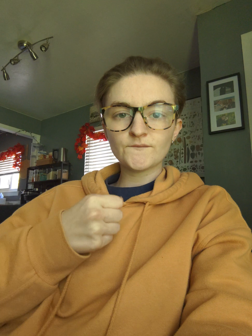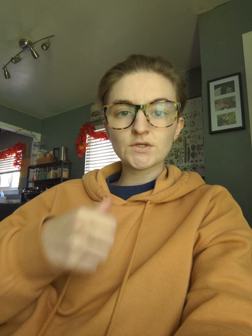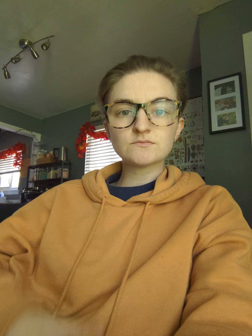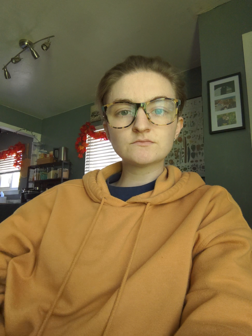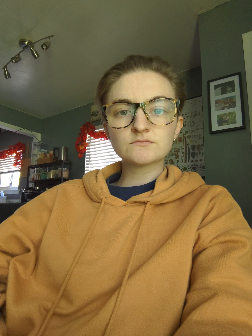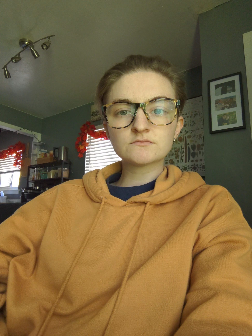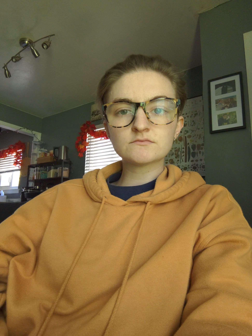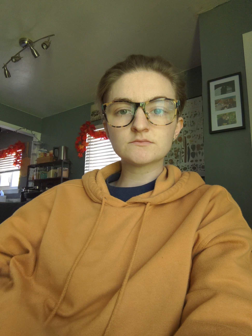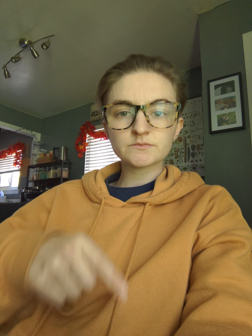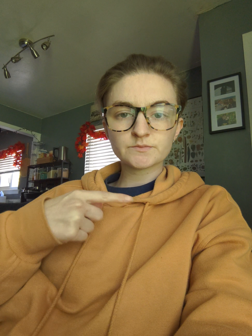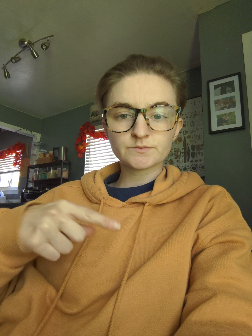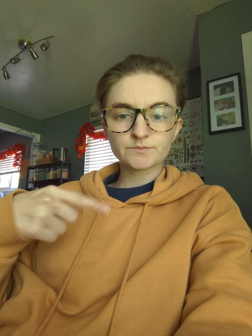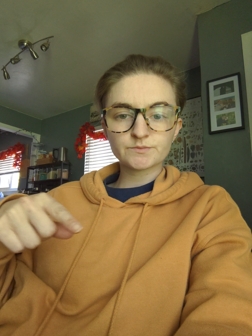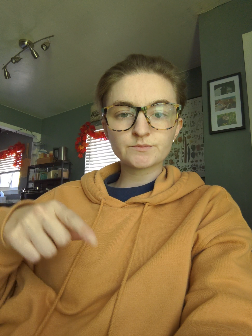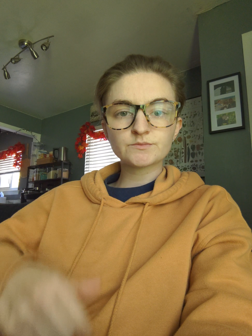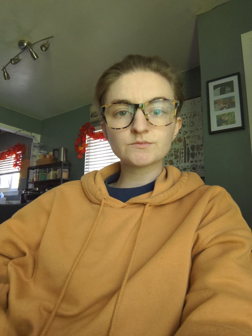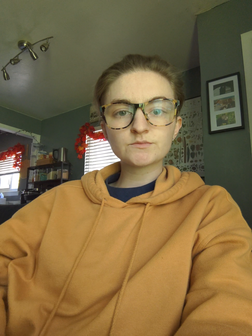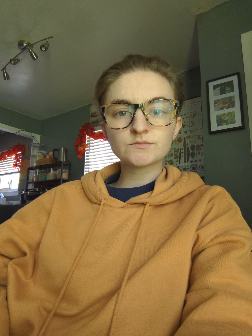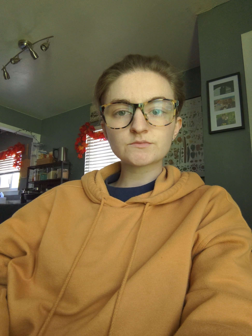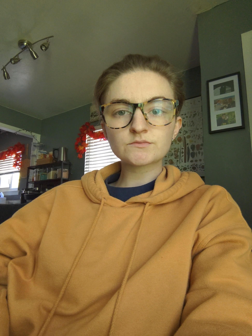knife